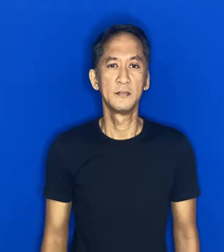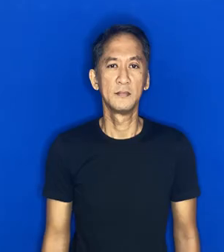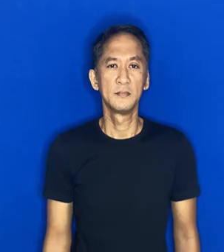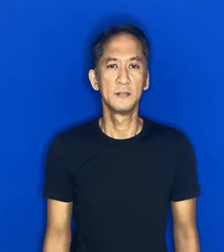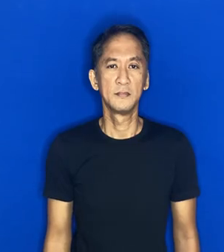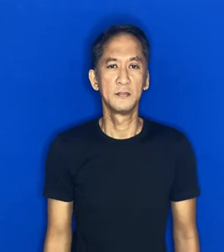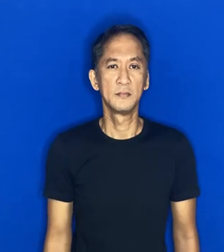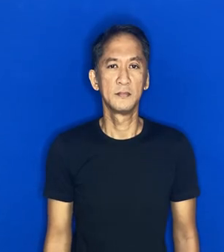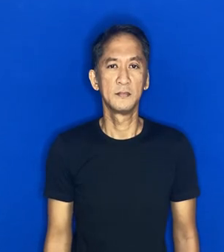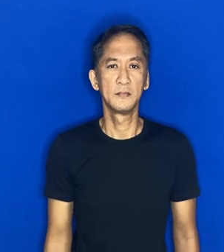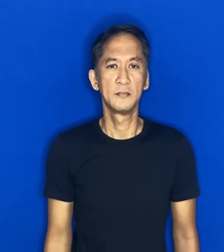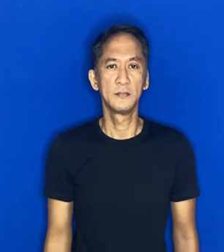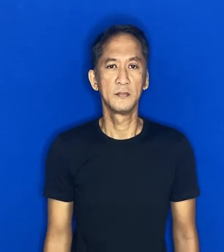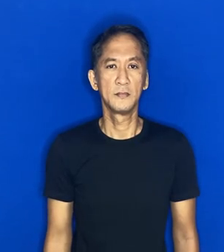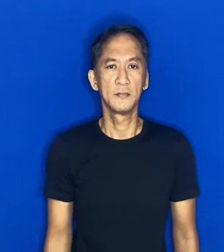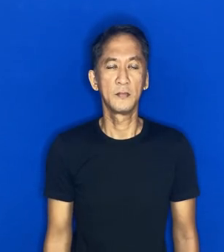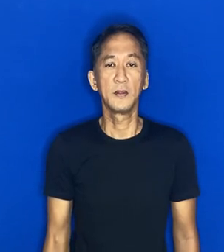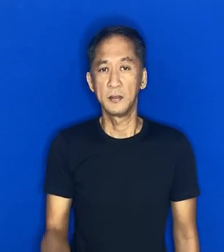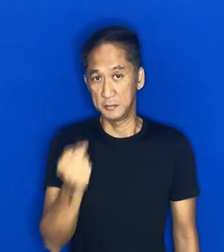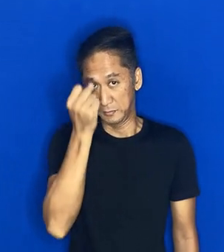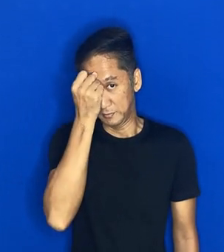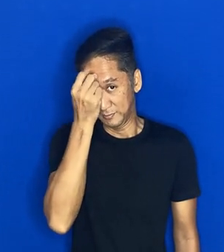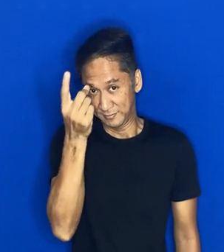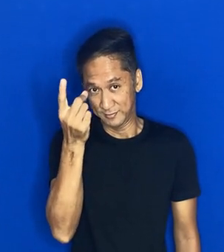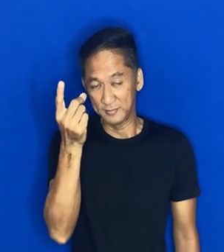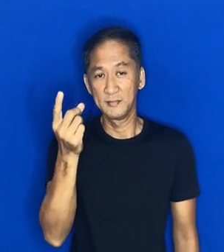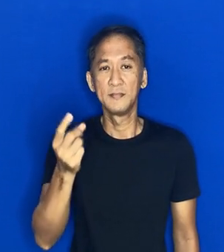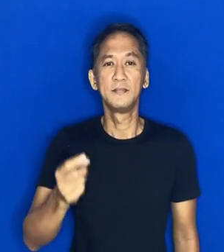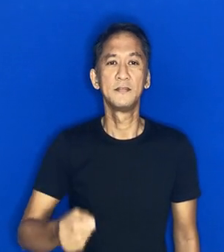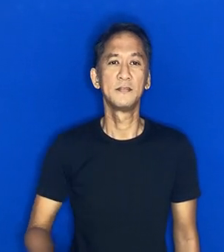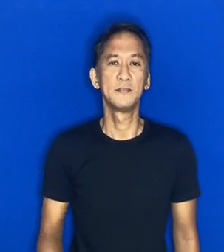understand